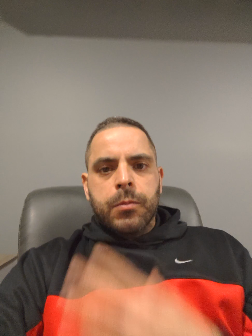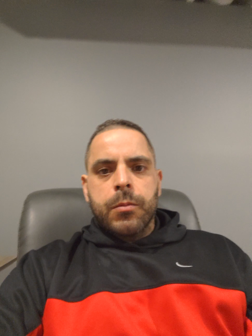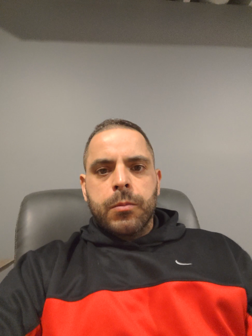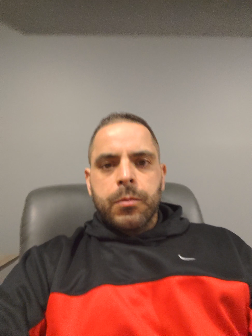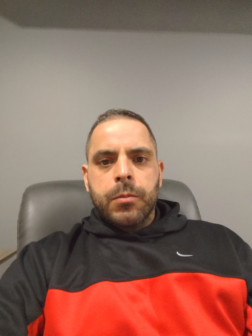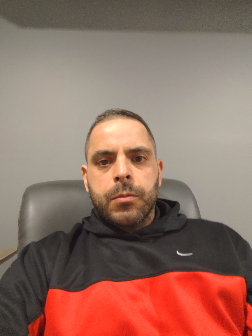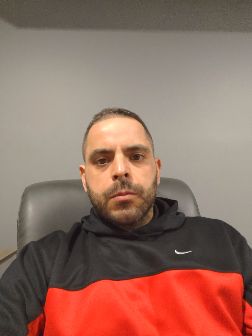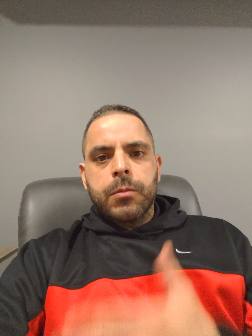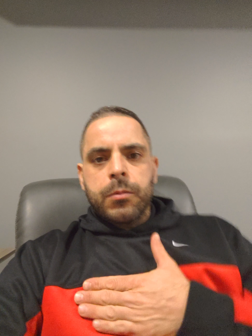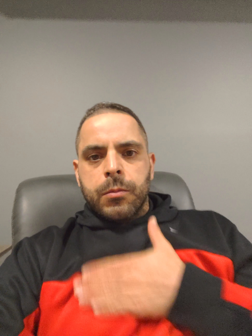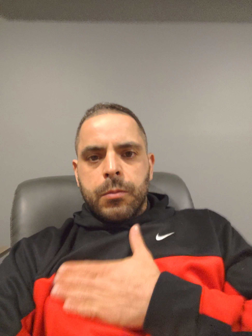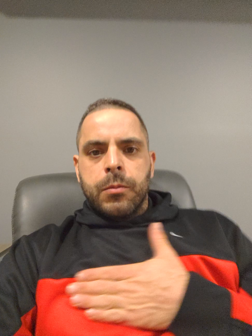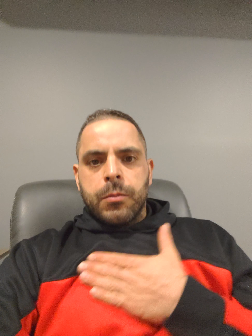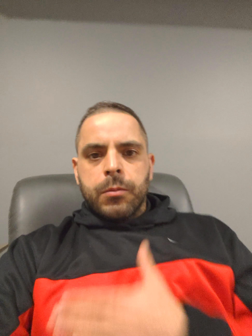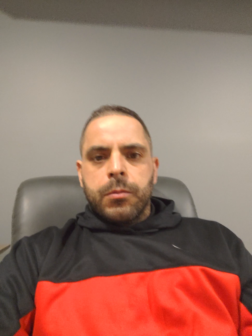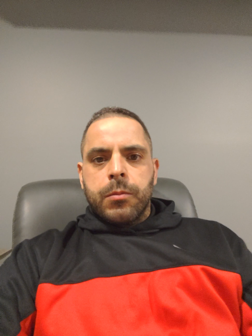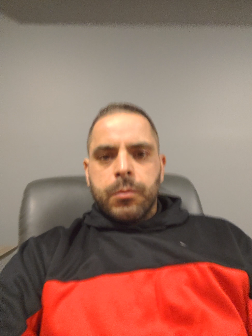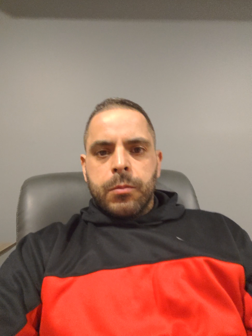please